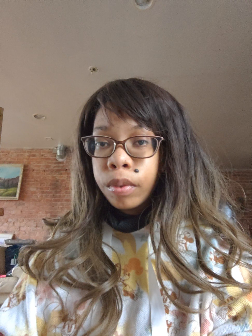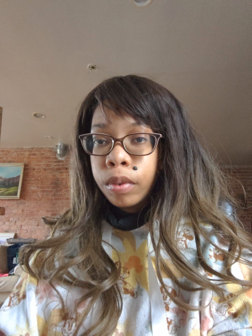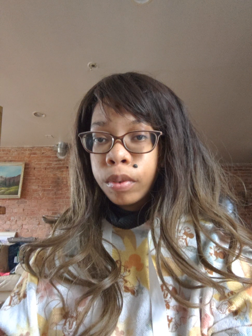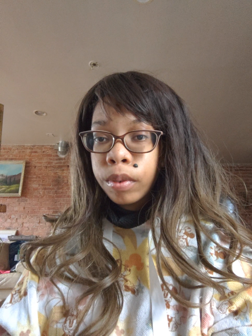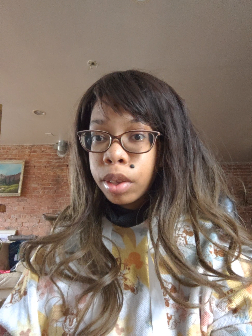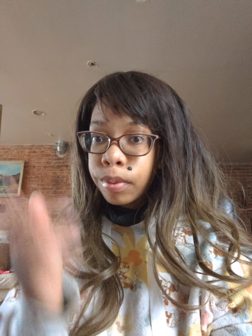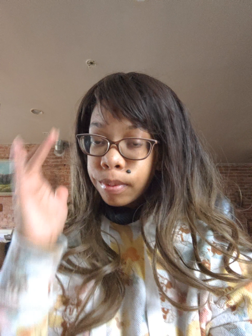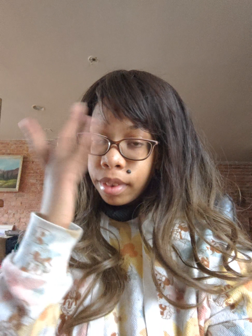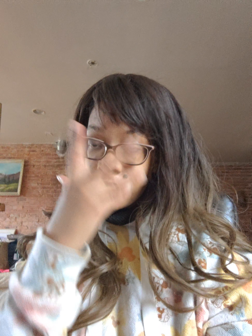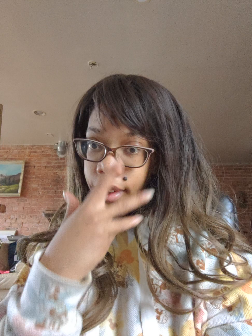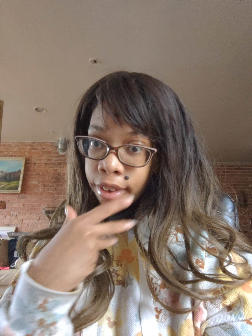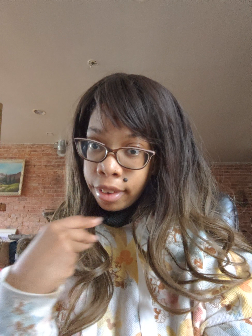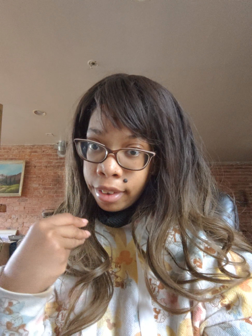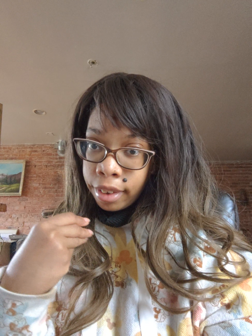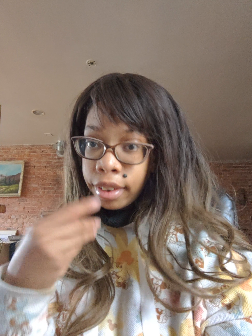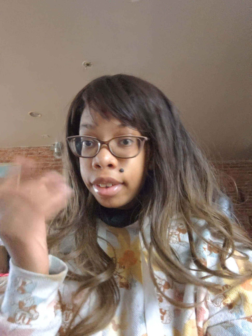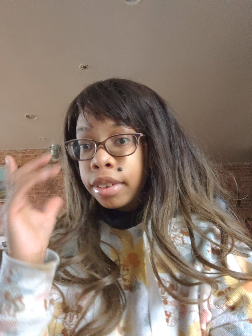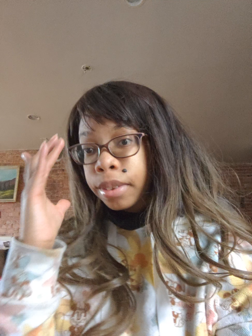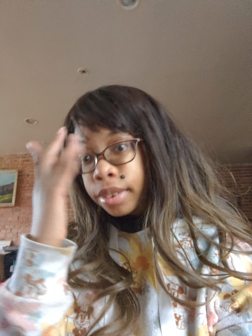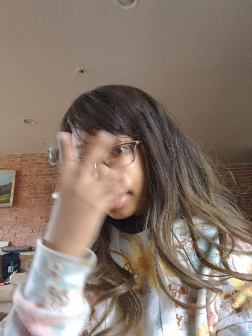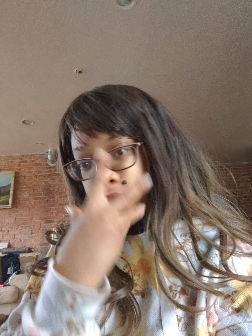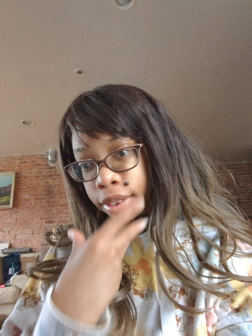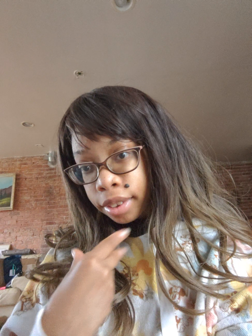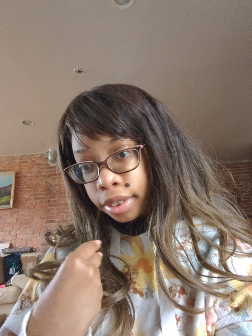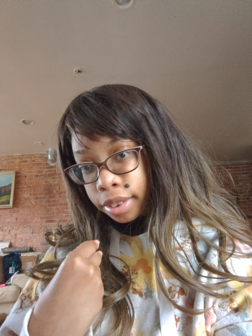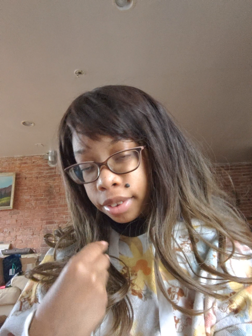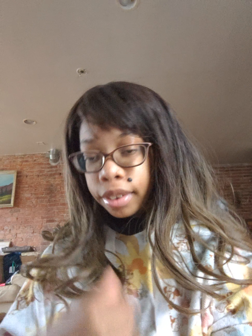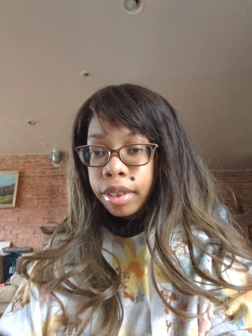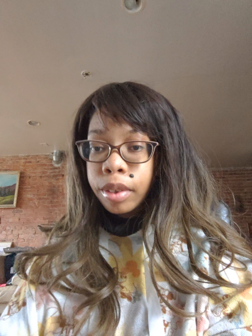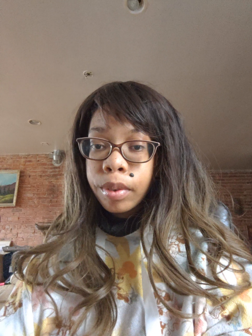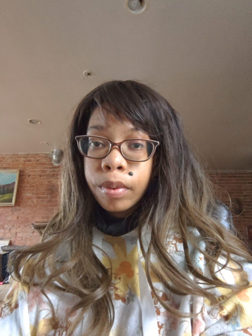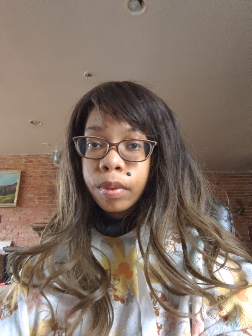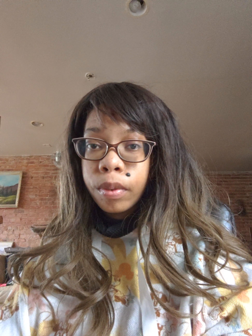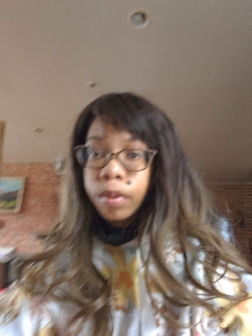pretty